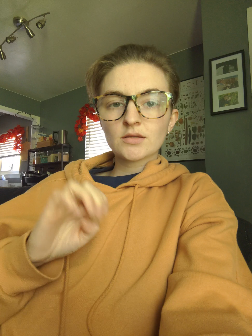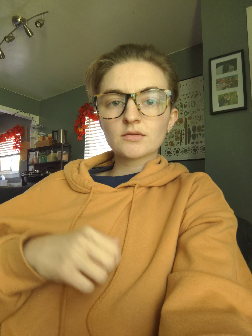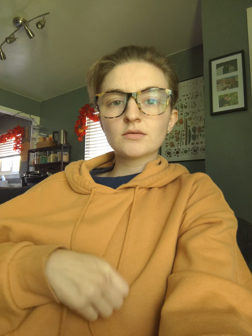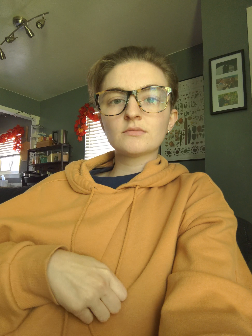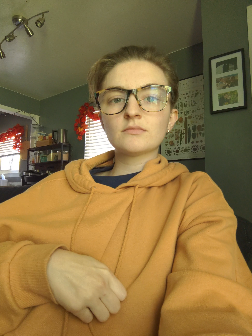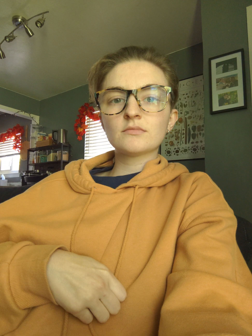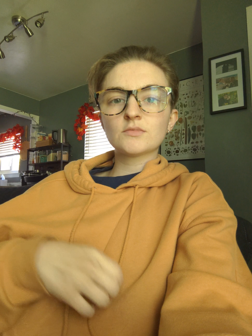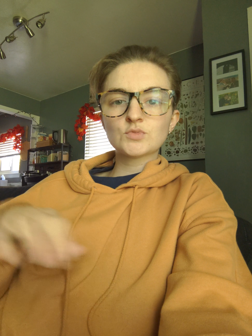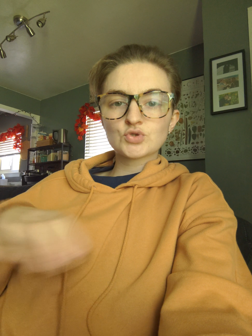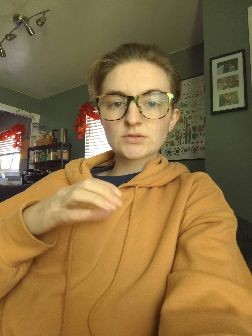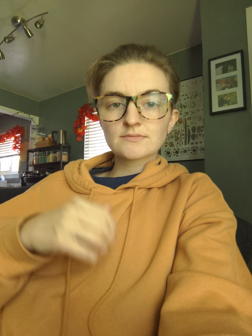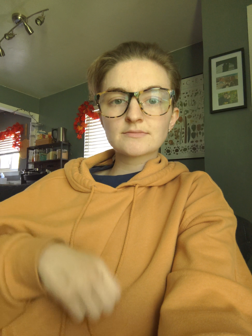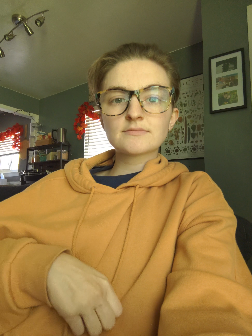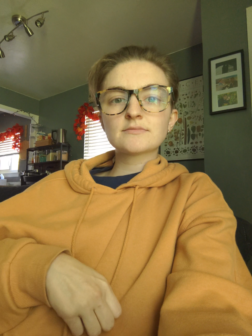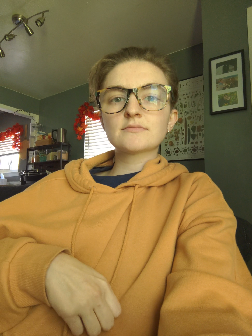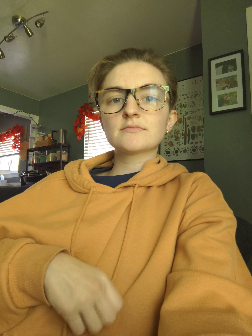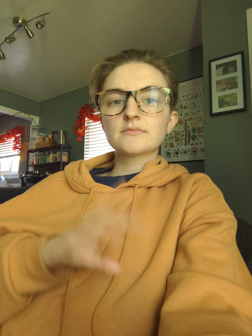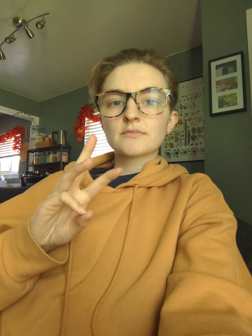does